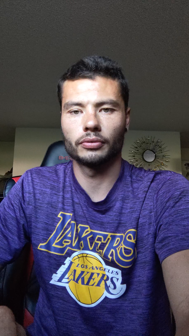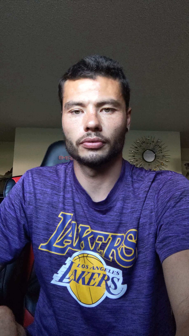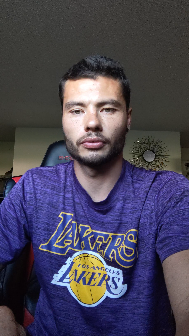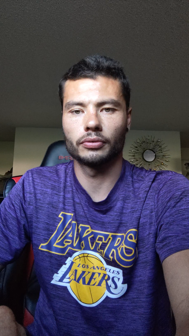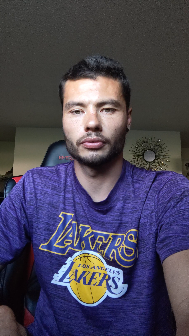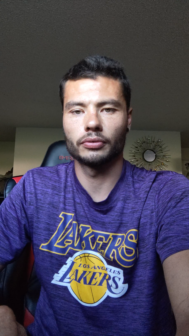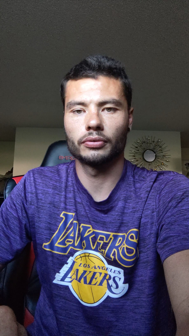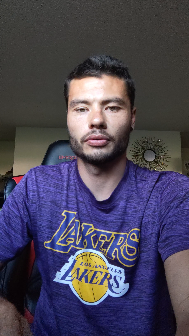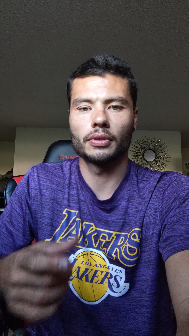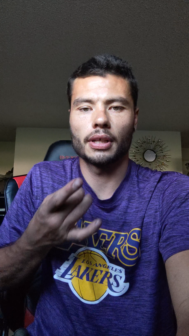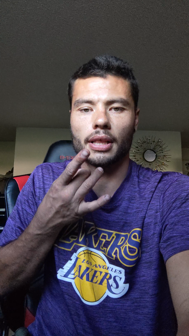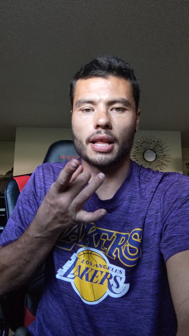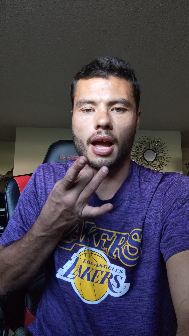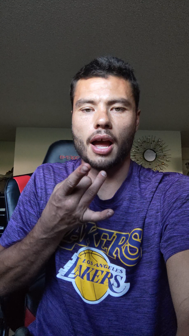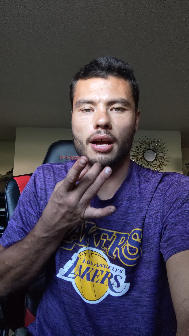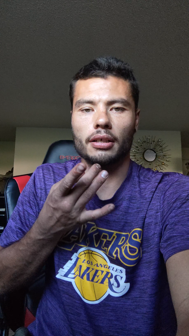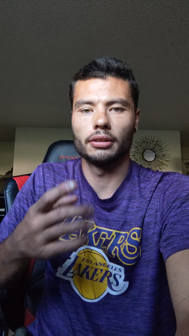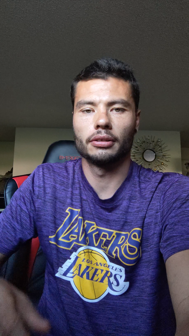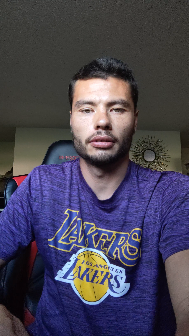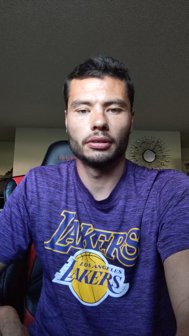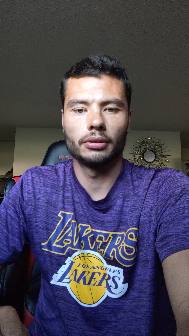light bulb